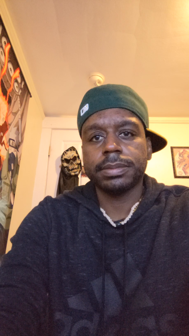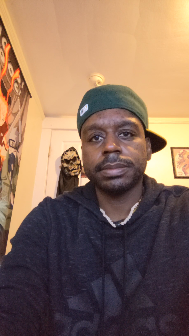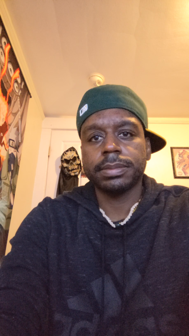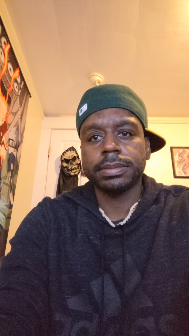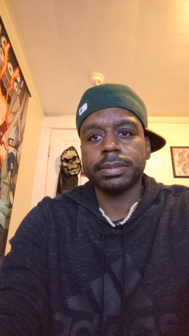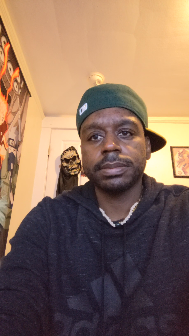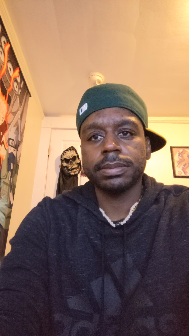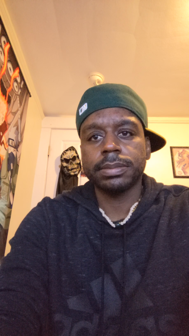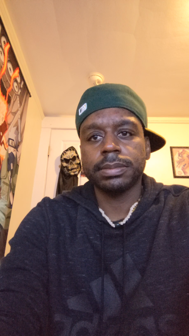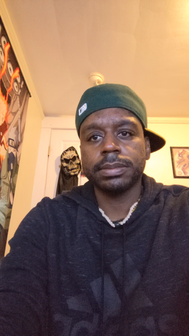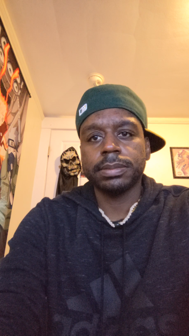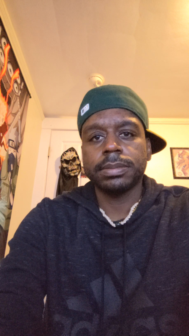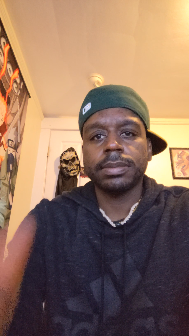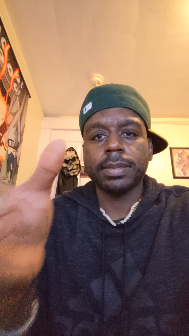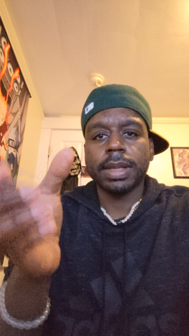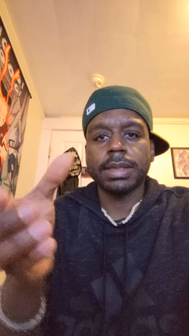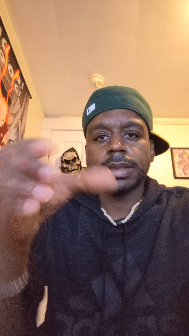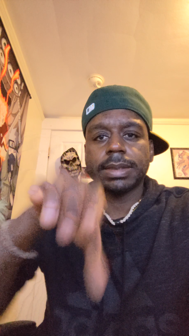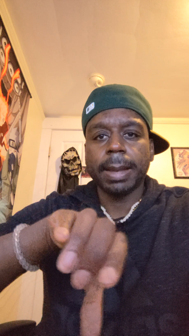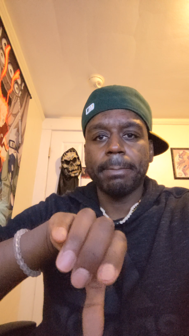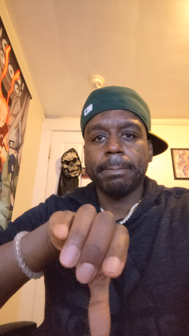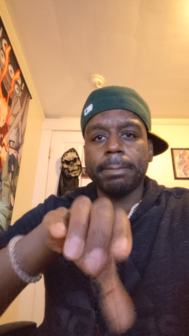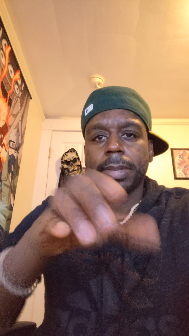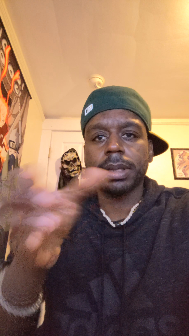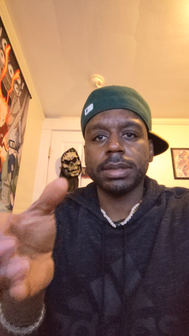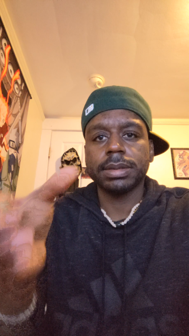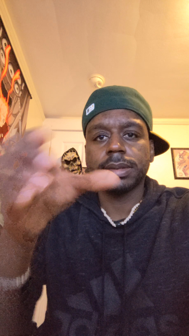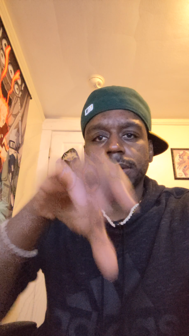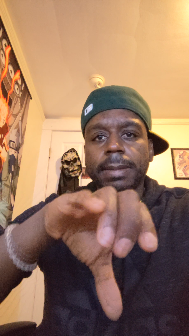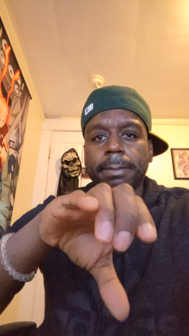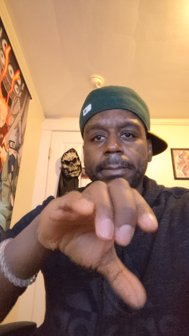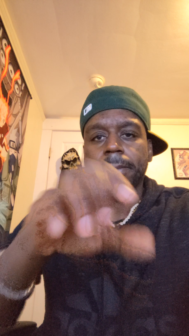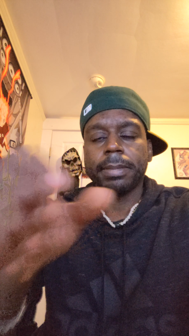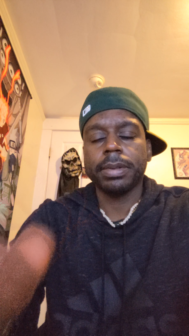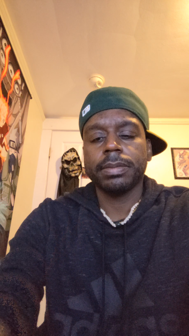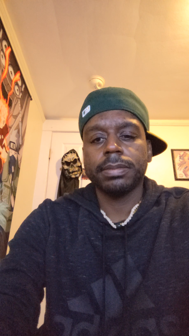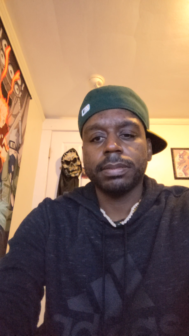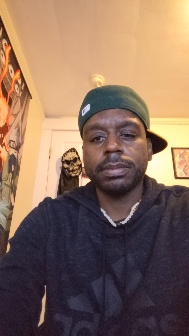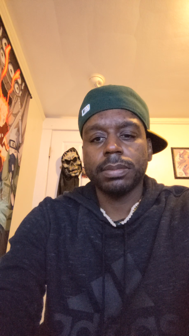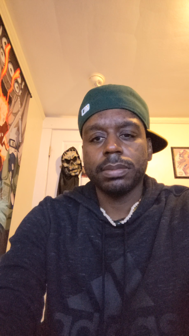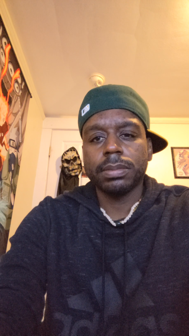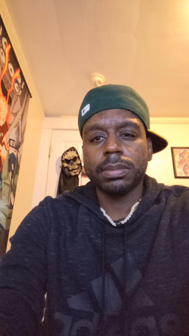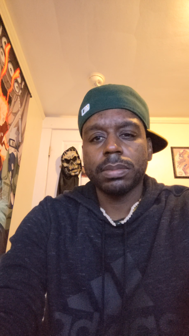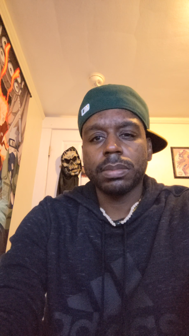dump